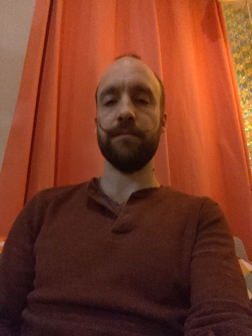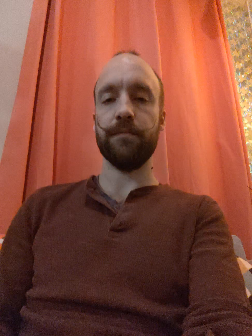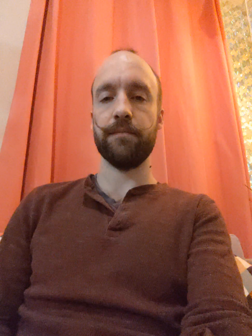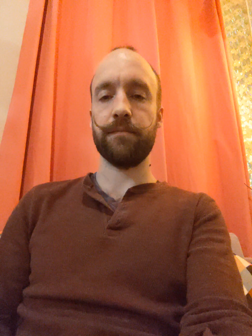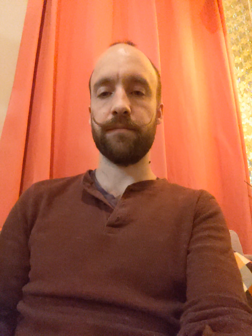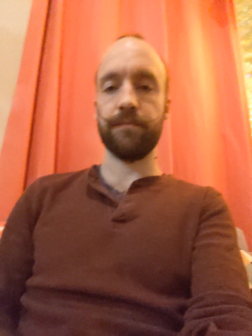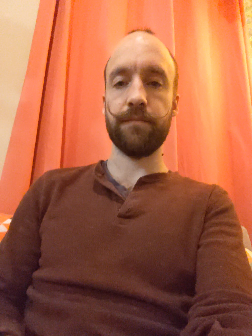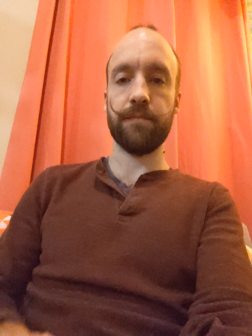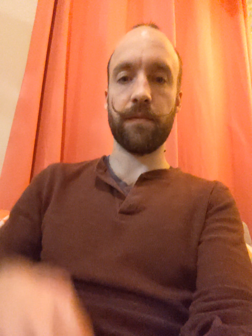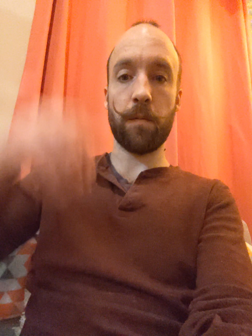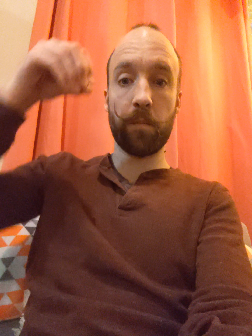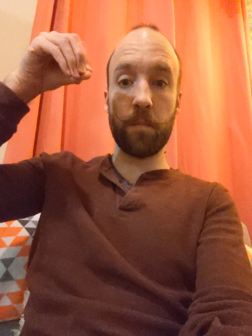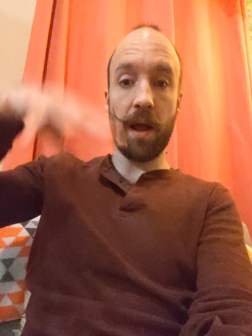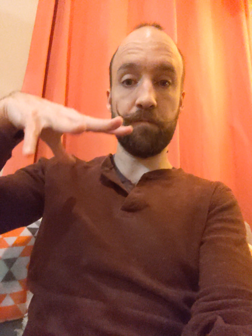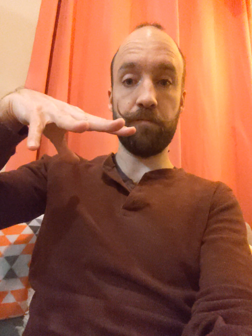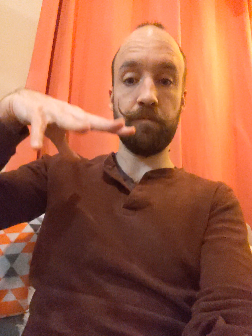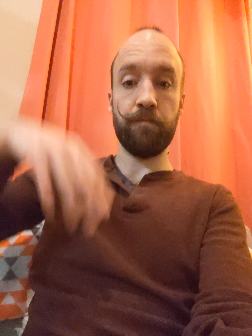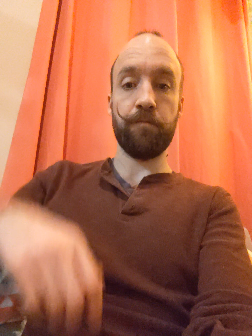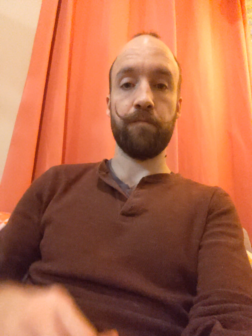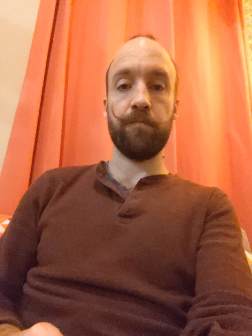drop